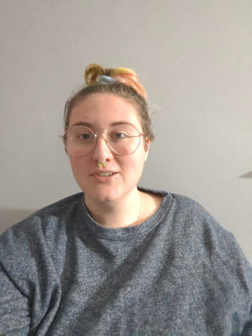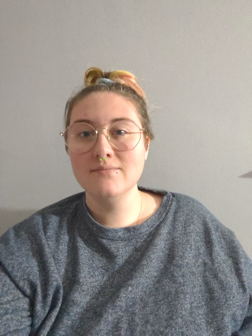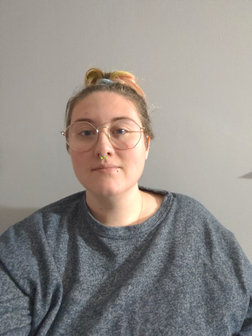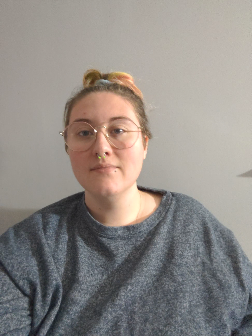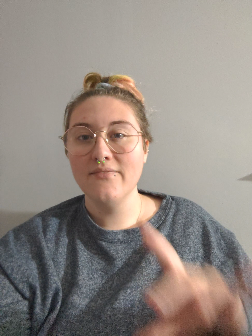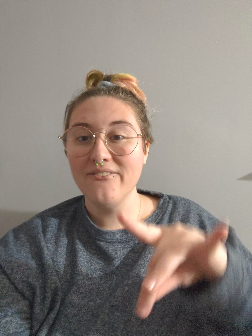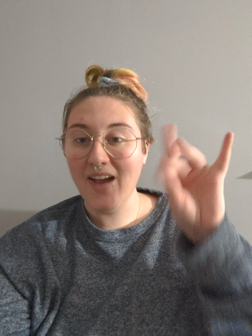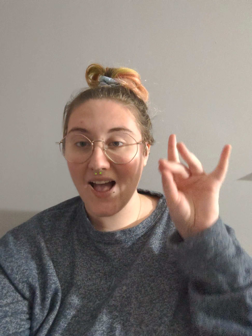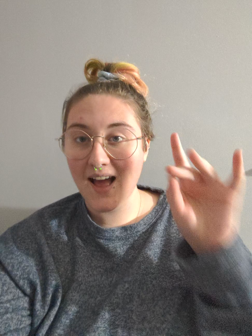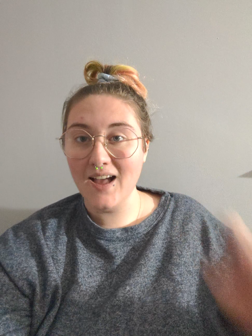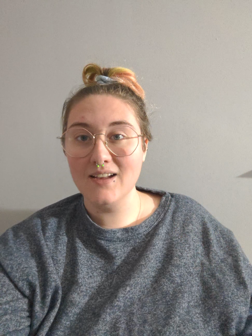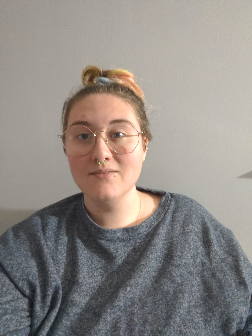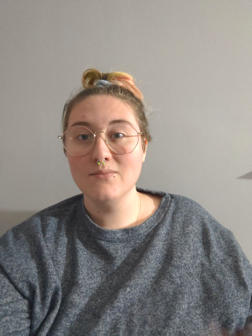find